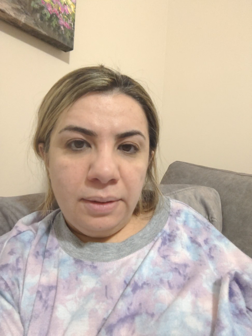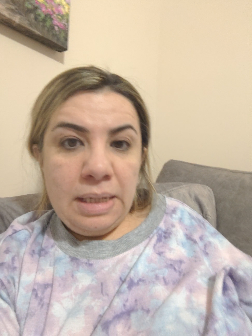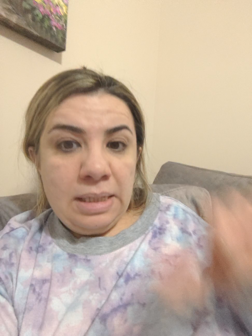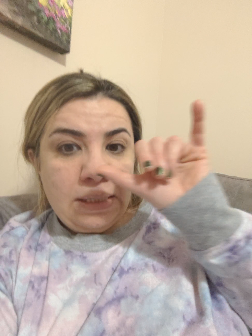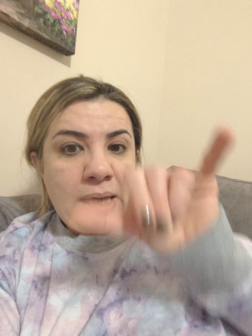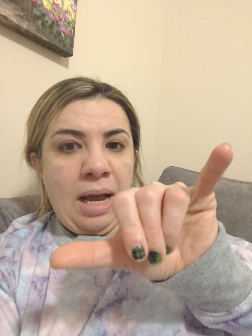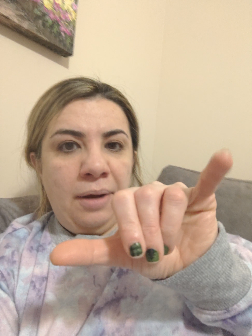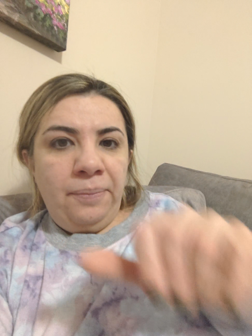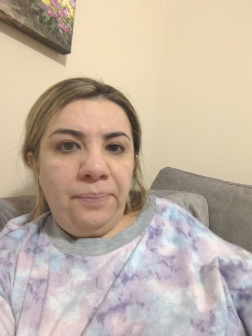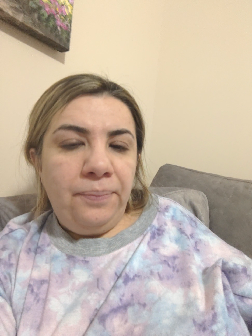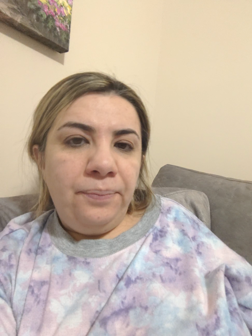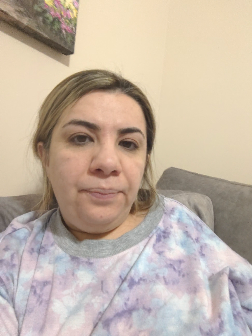stay